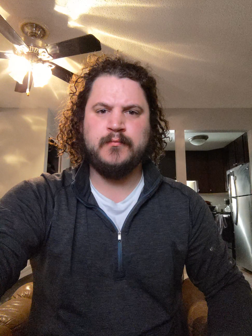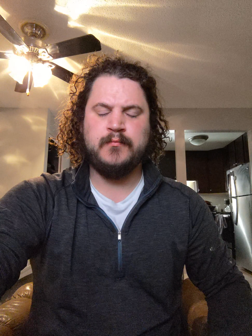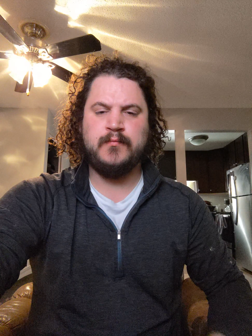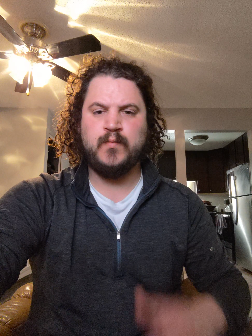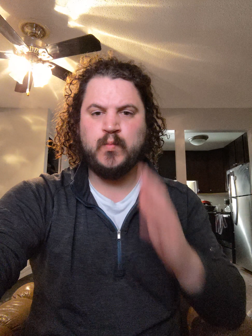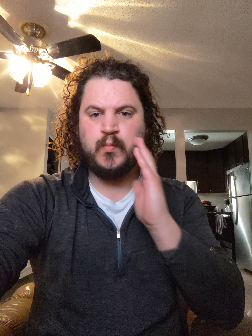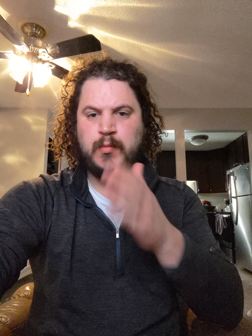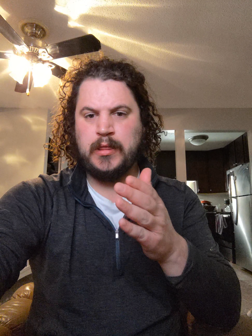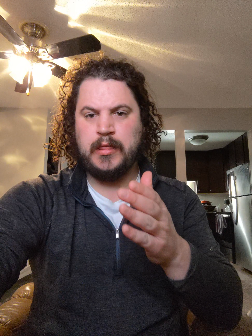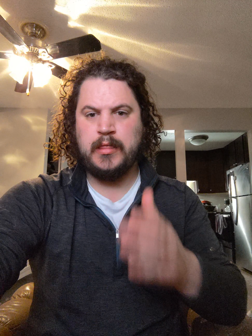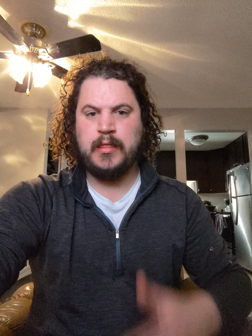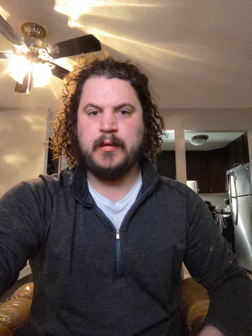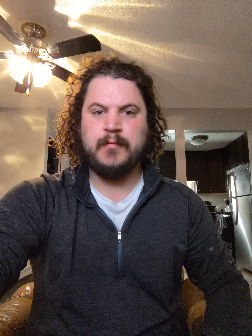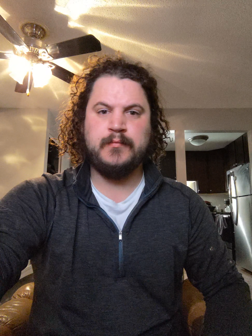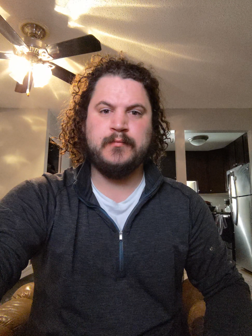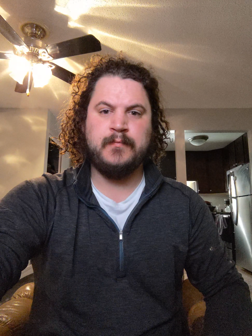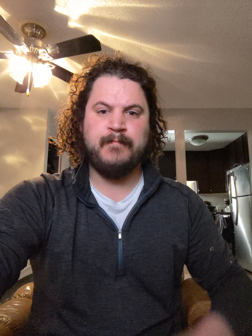will